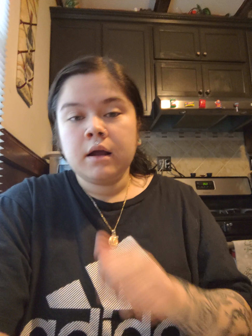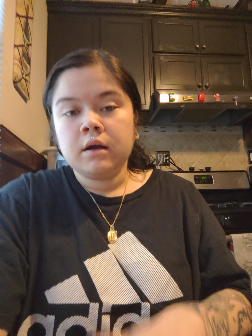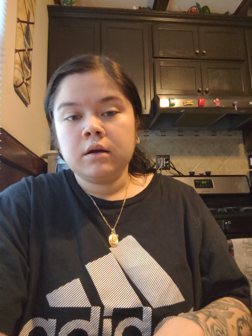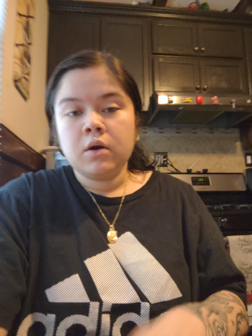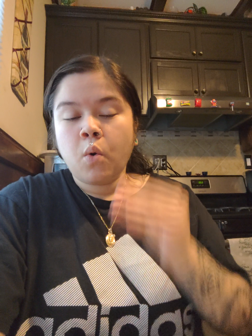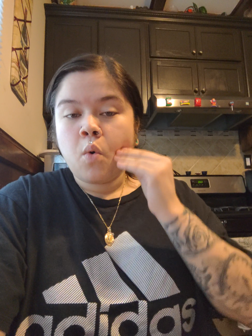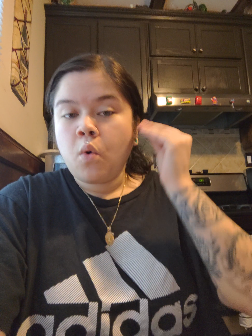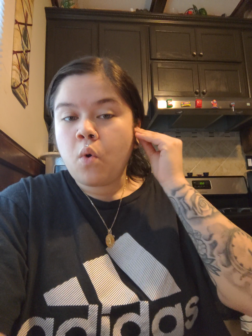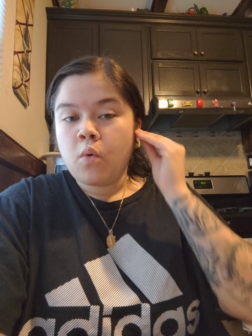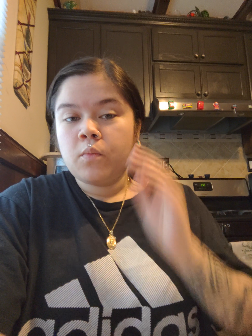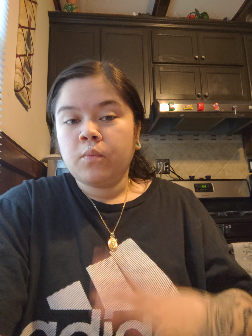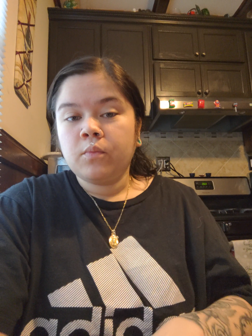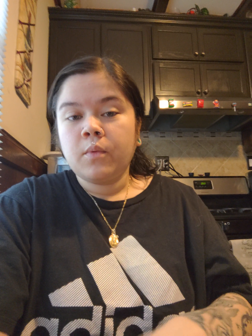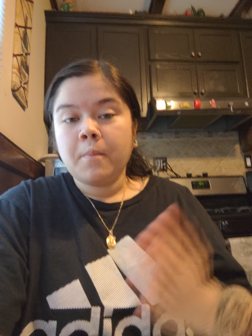home